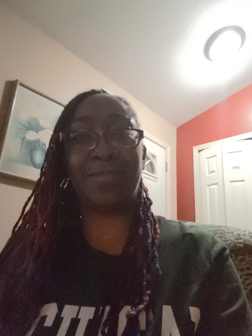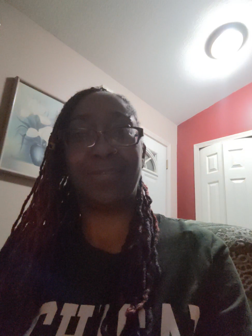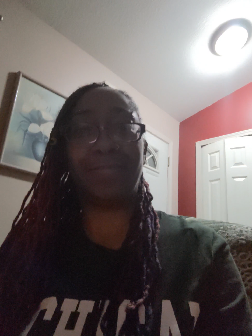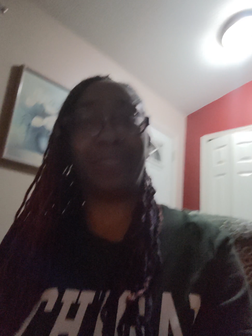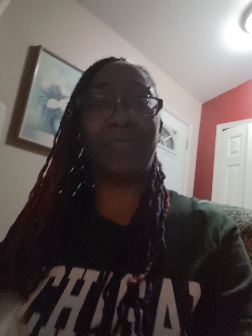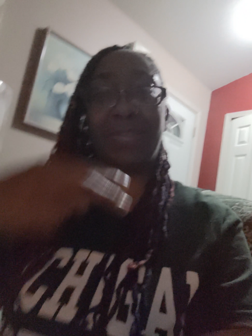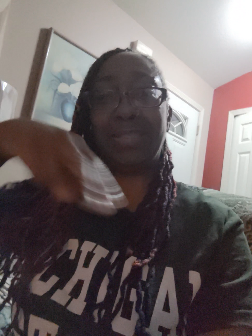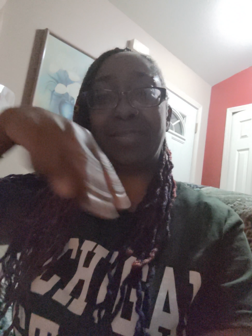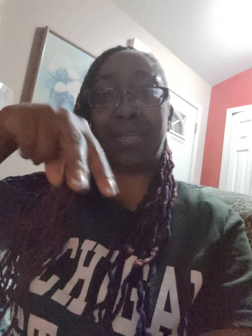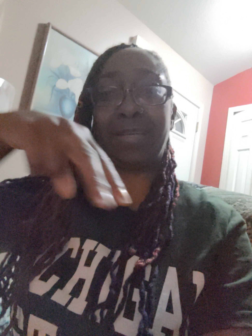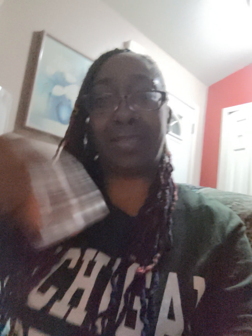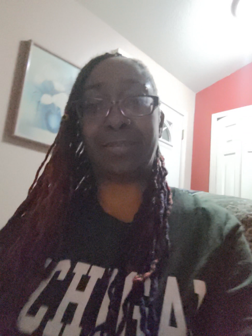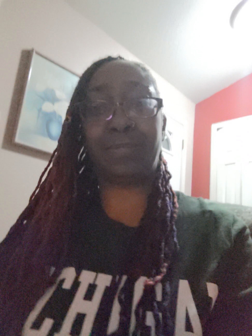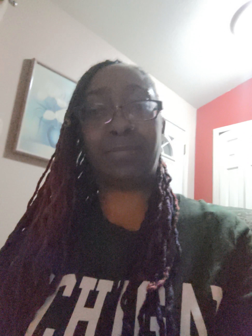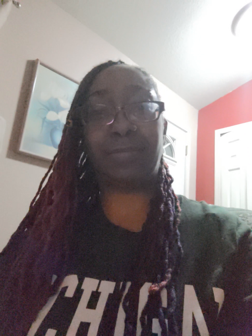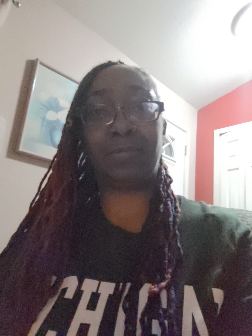dance